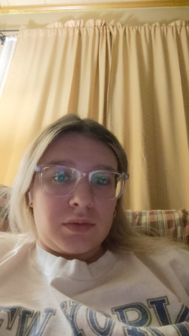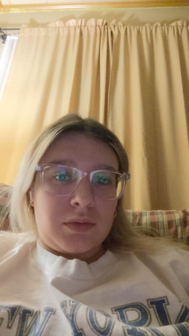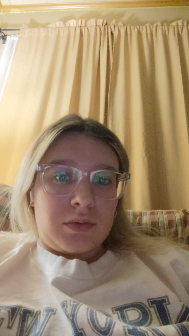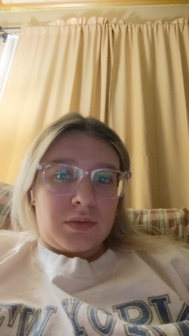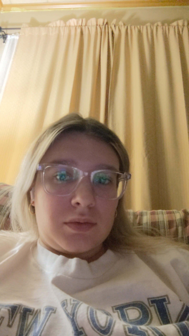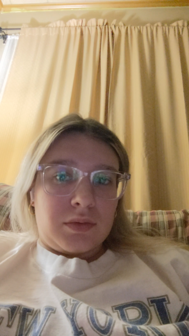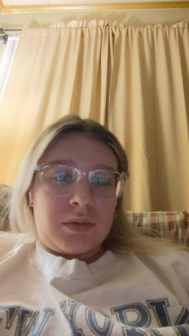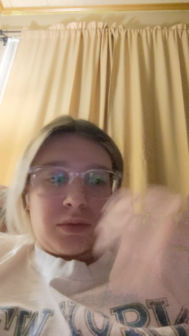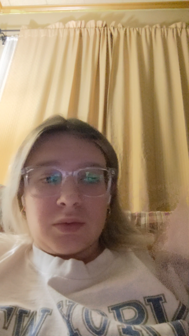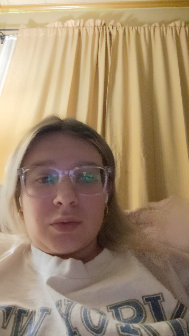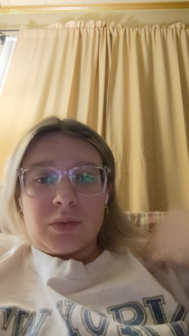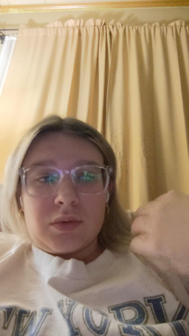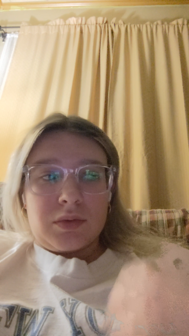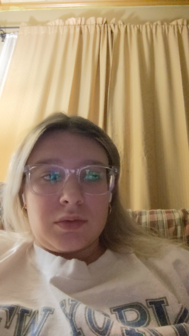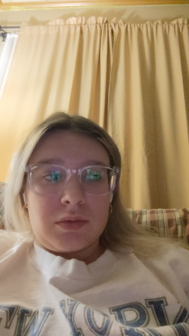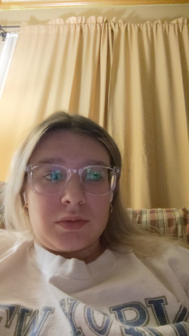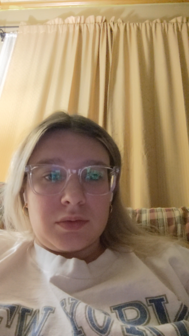shoulder